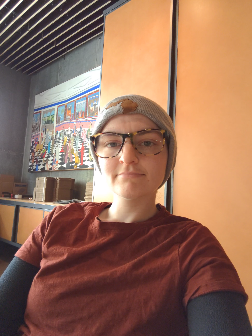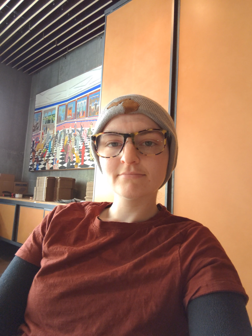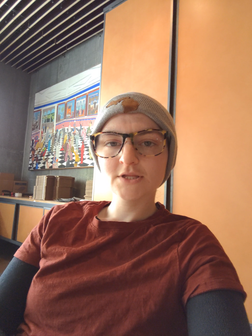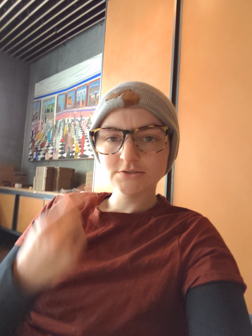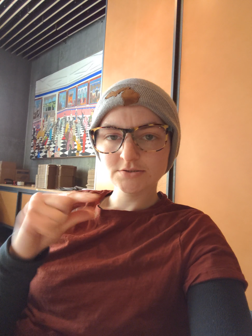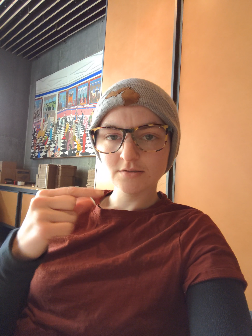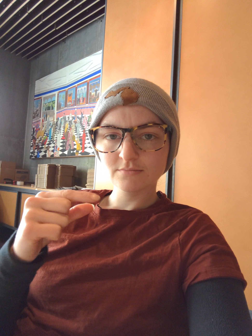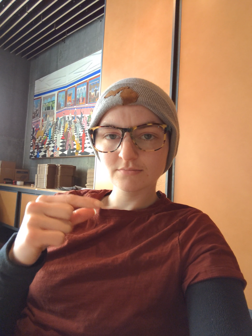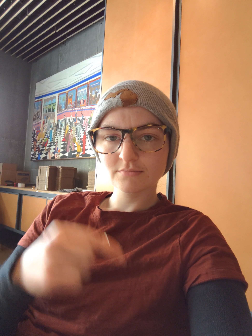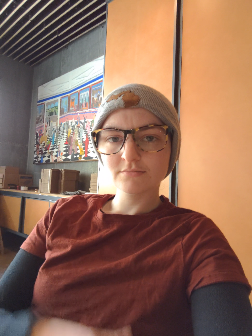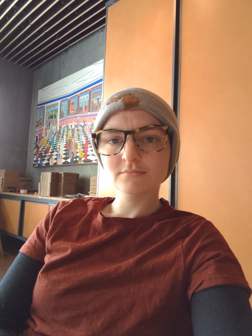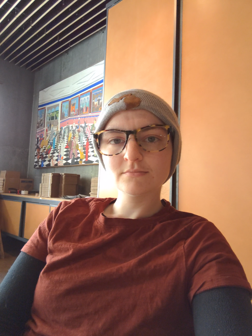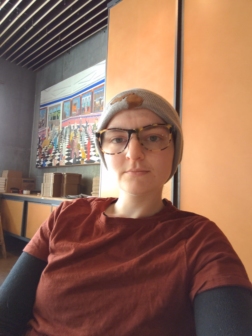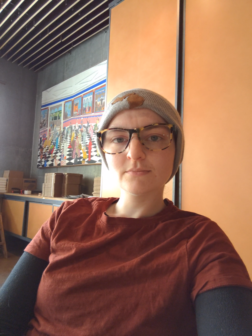green